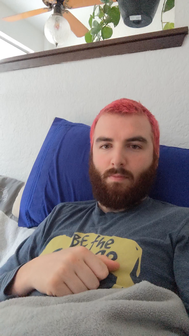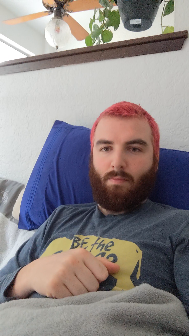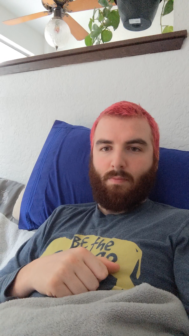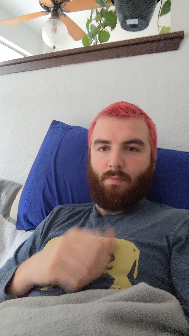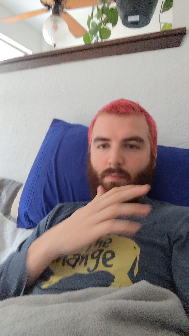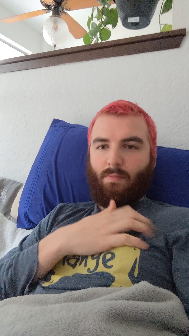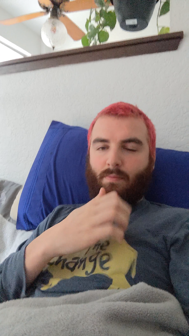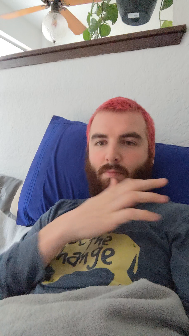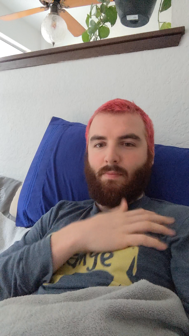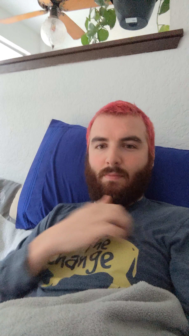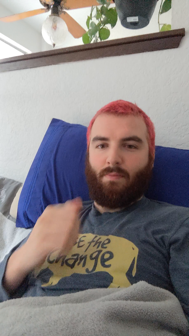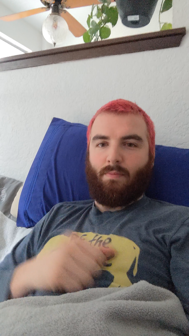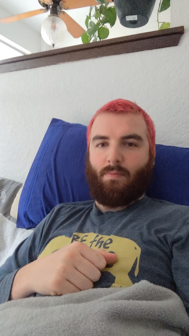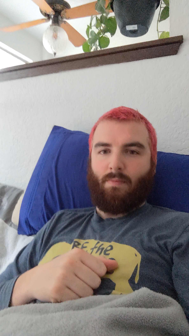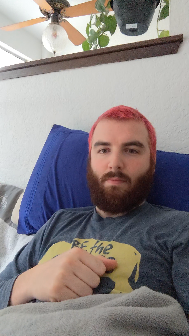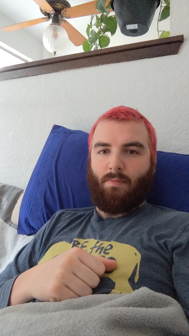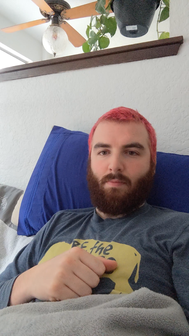bear